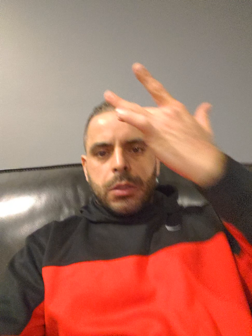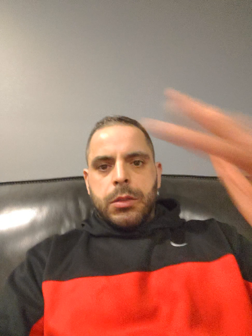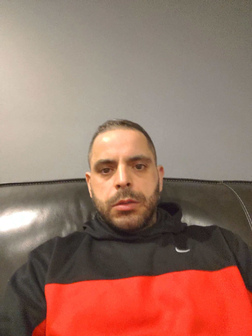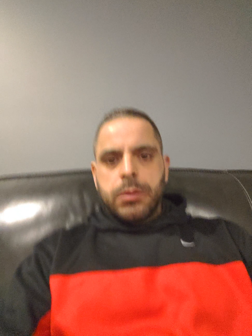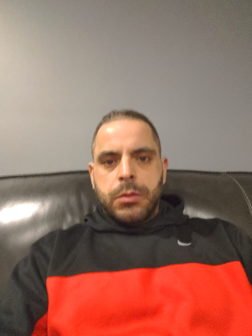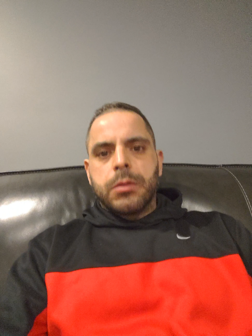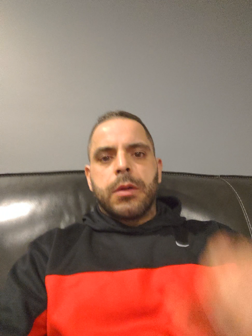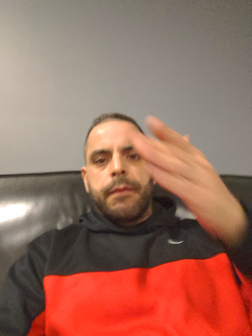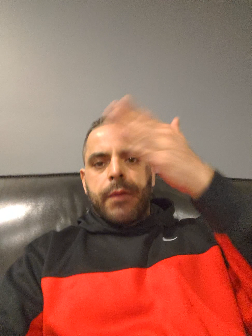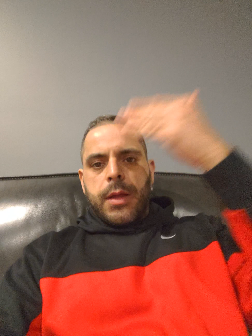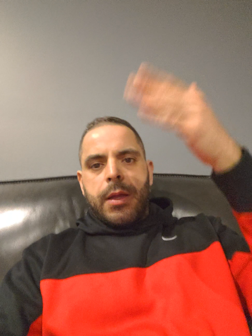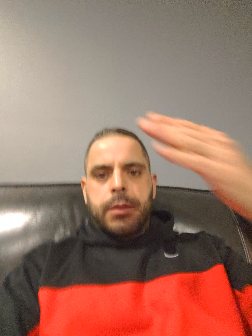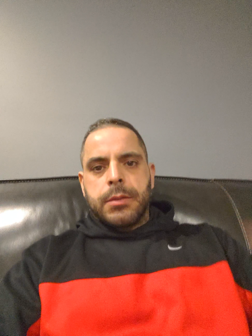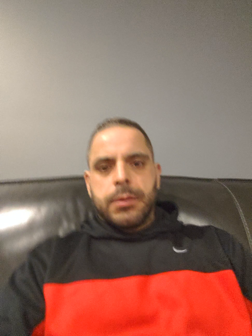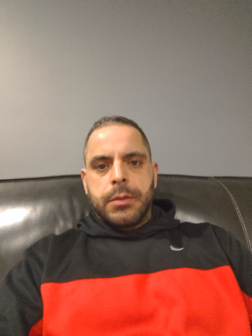flag